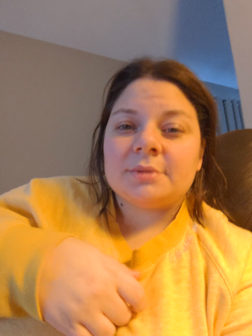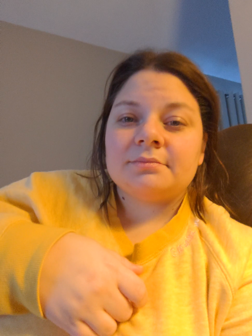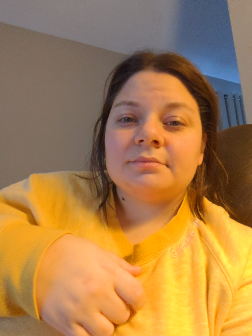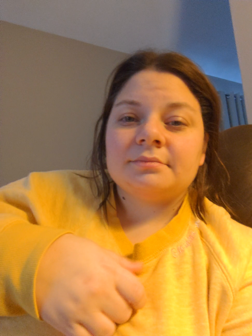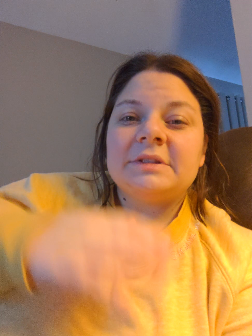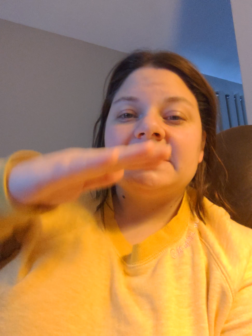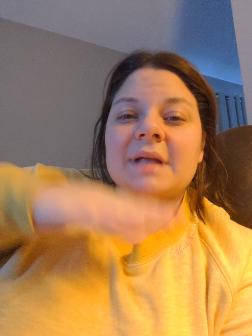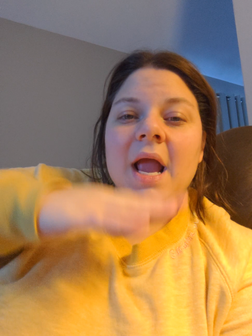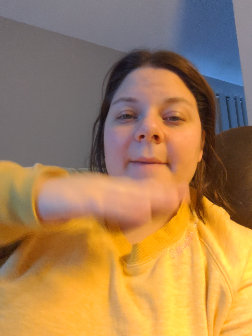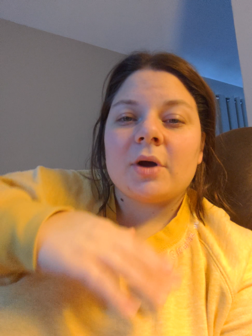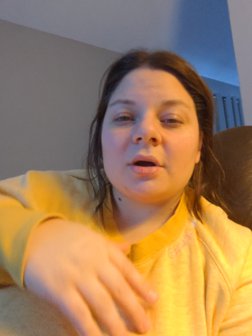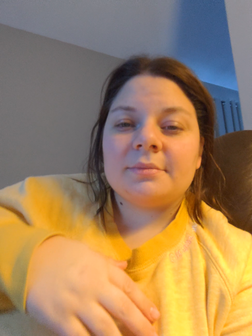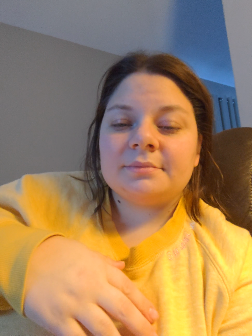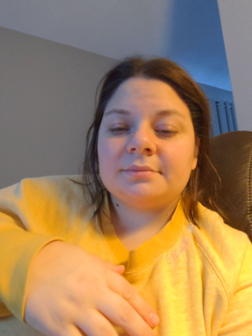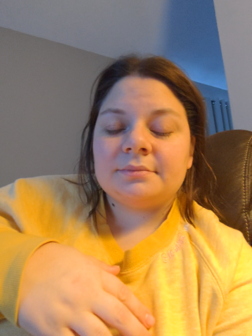table